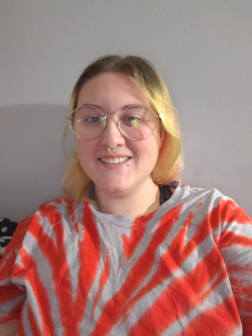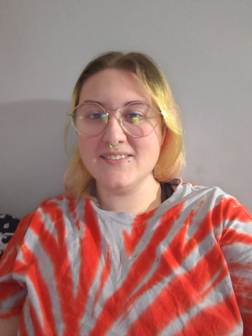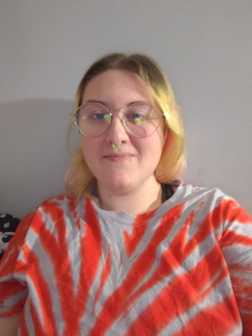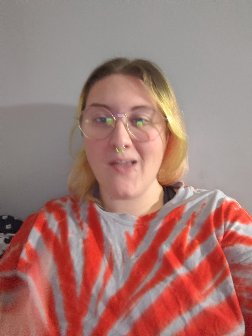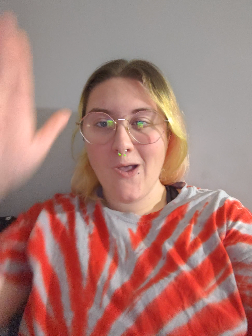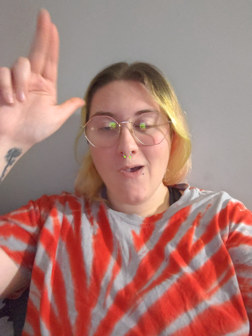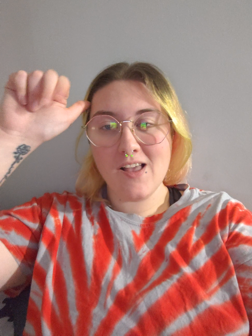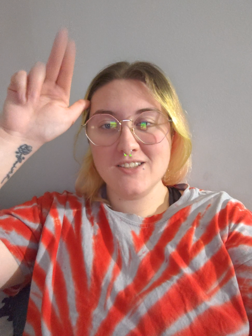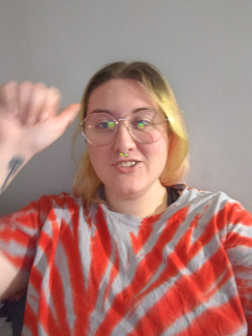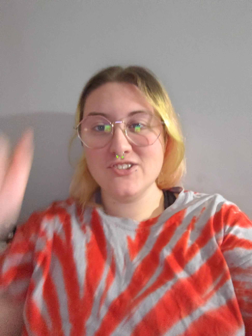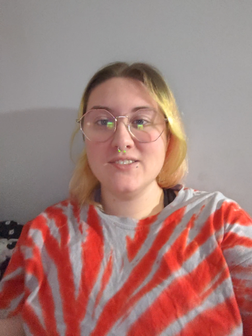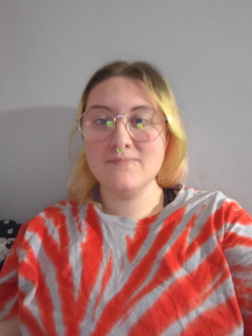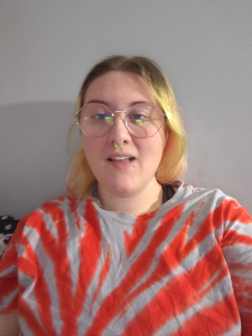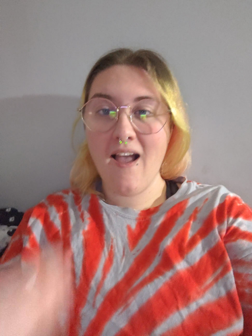horse